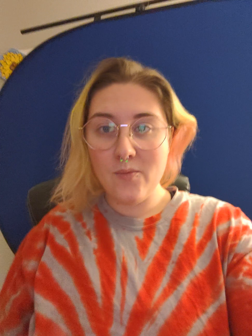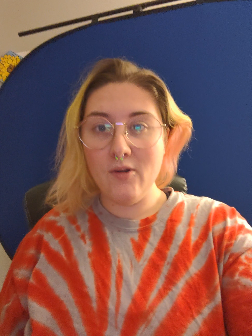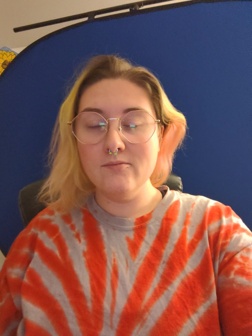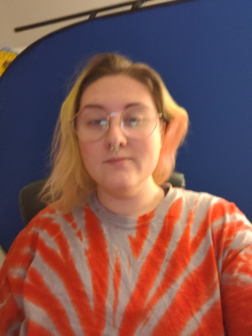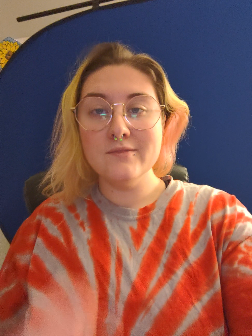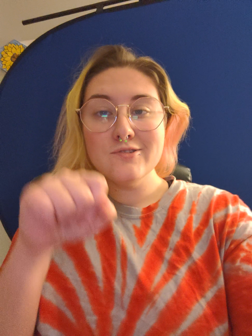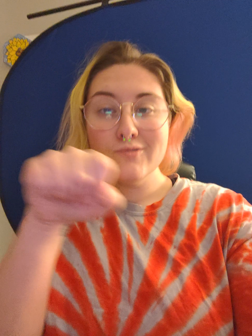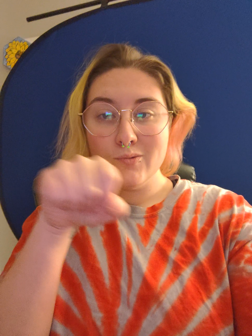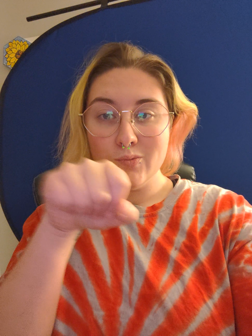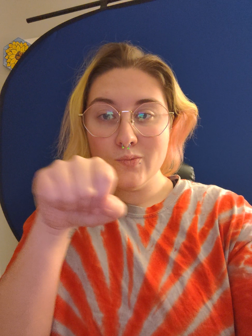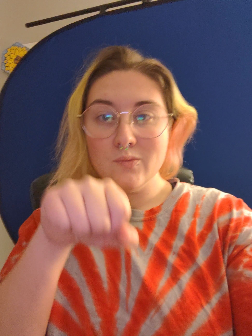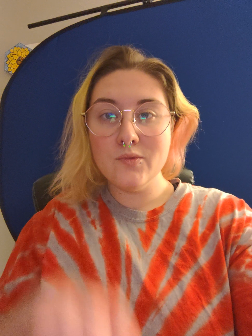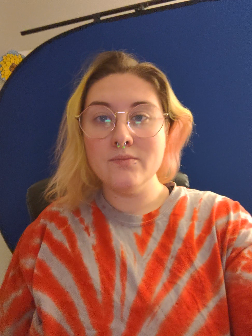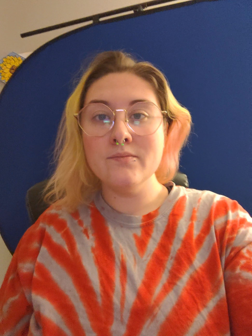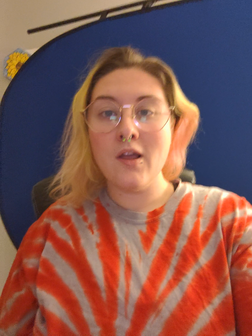shoe